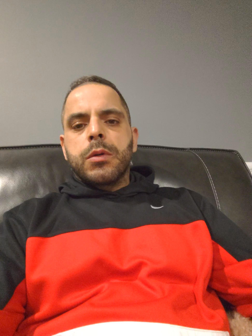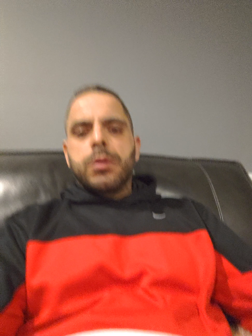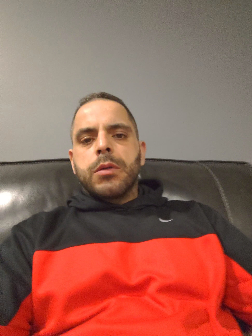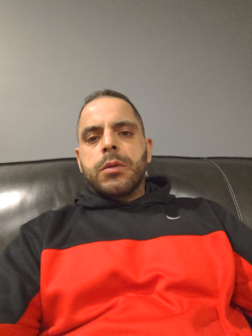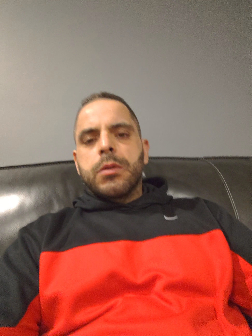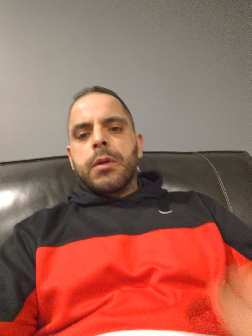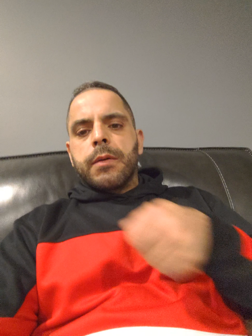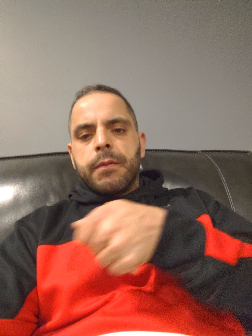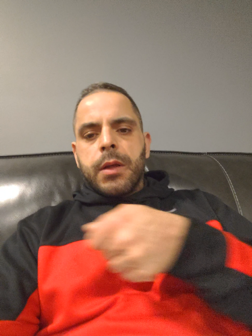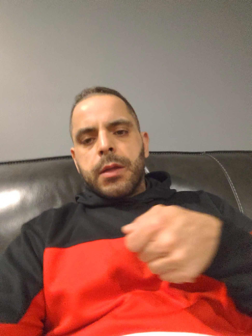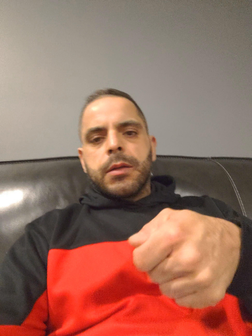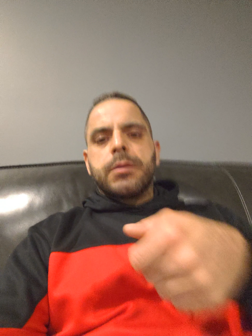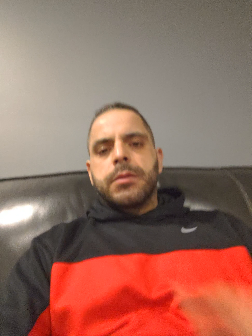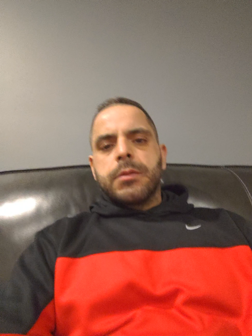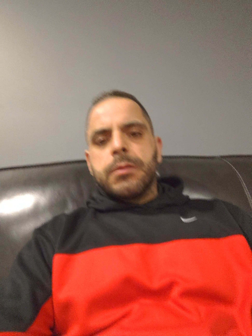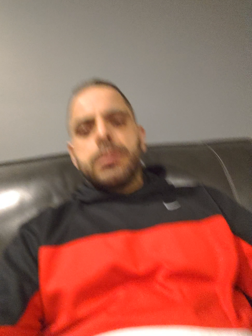vacuum